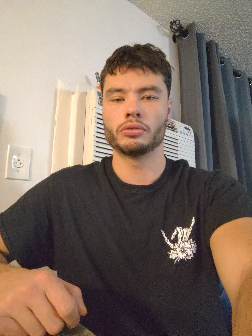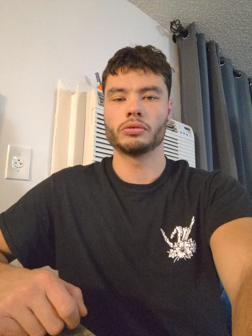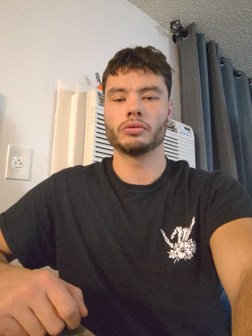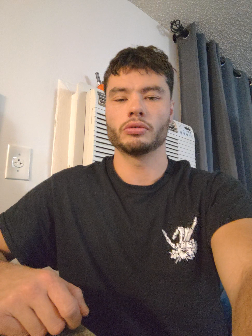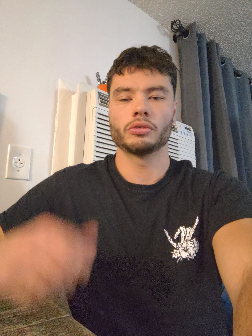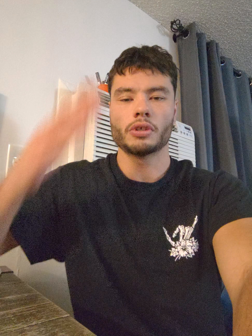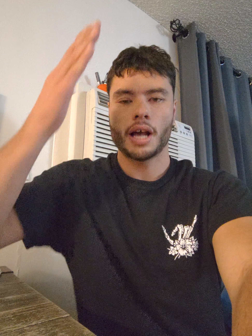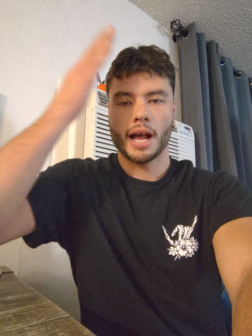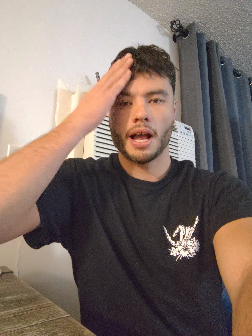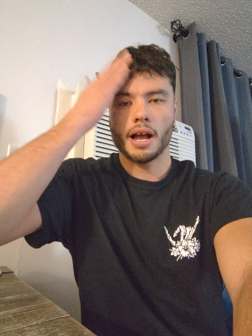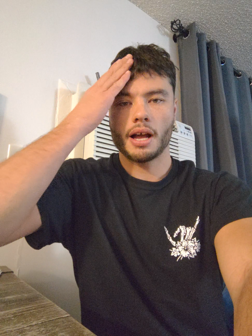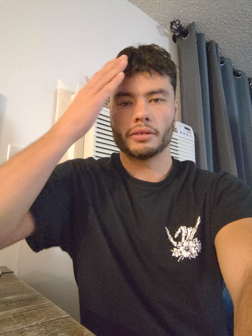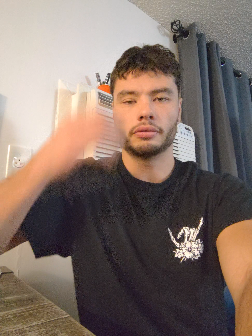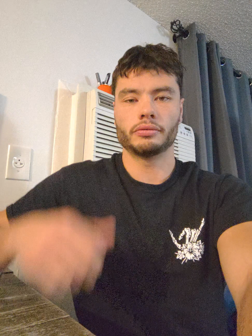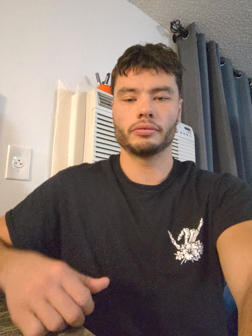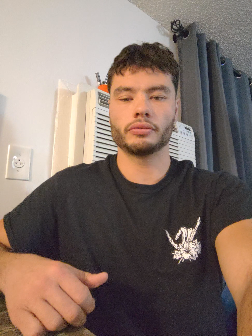hat